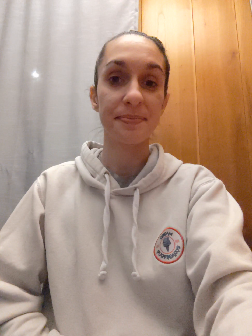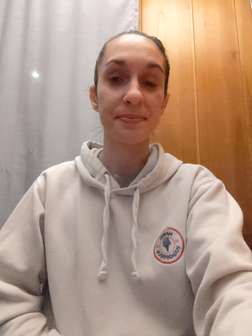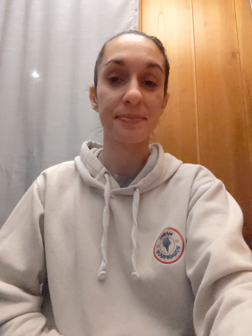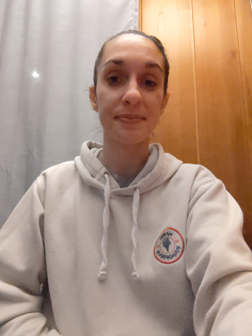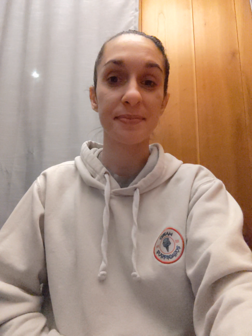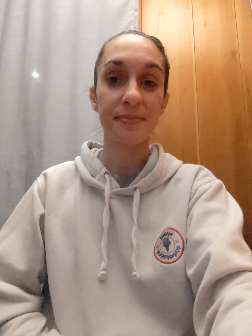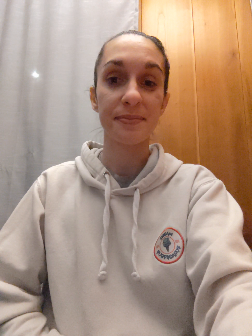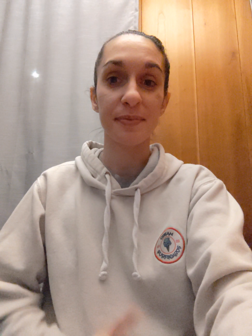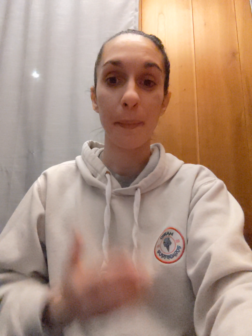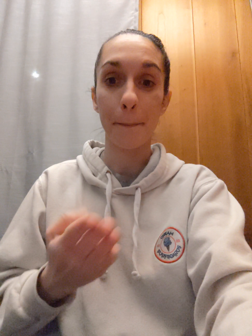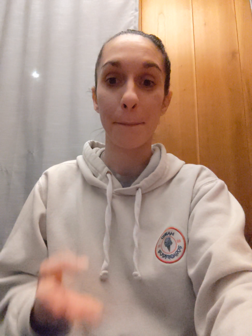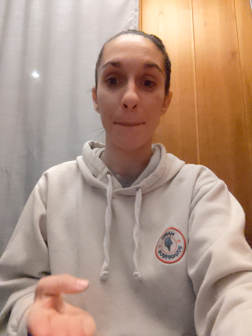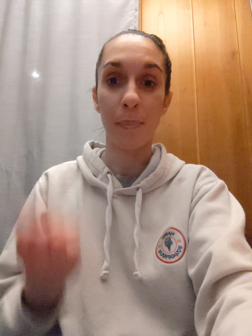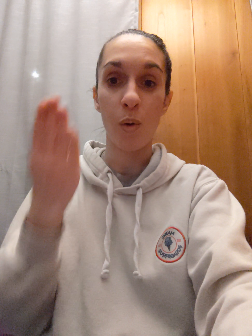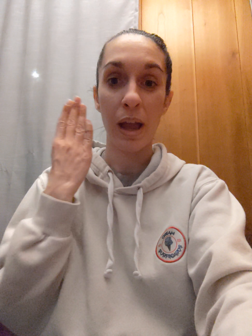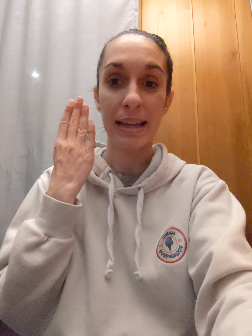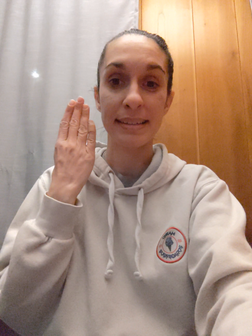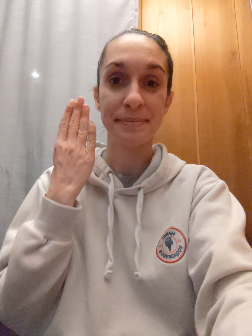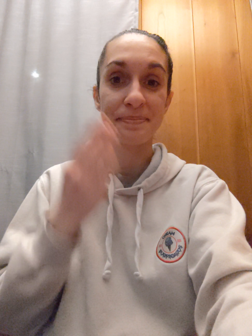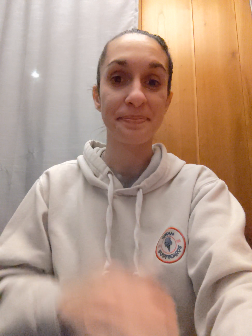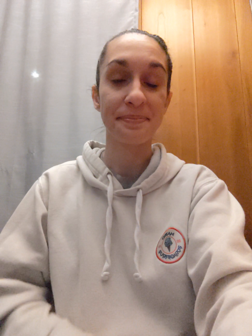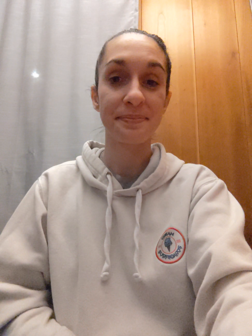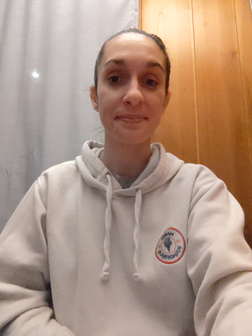morning